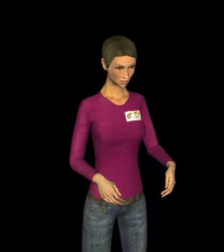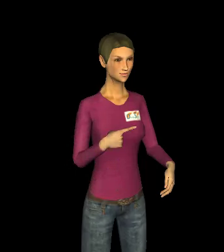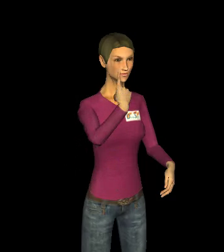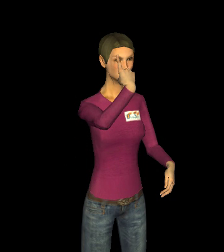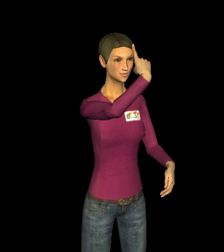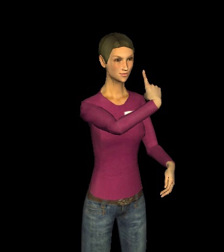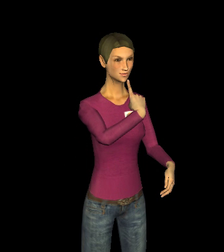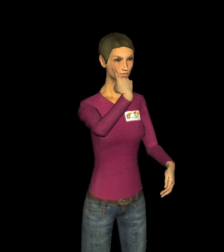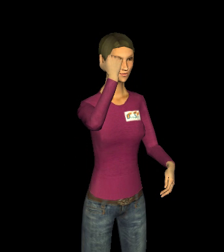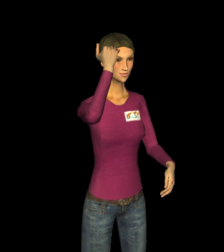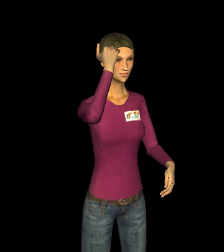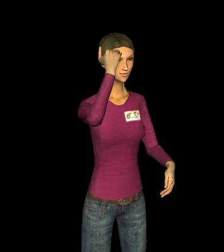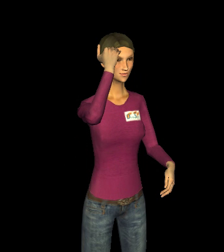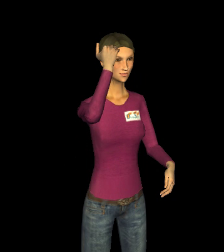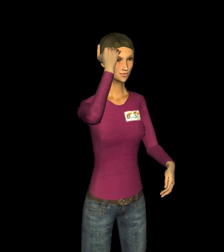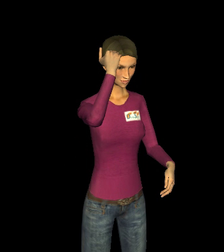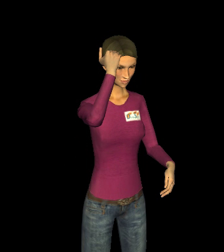رأس